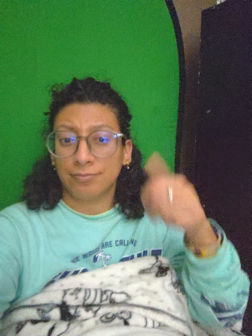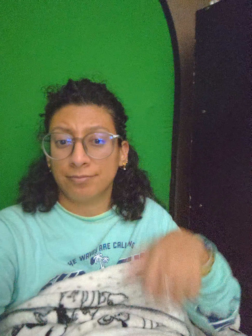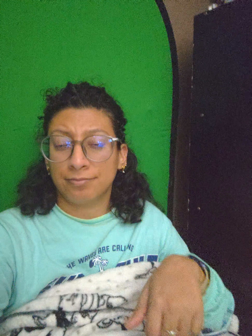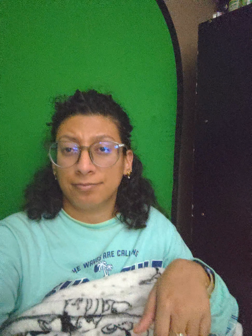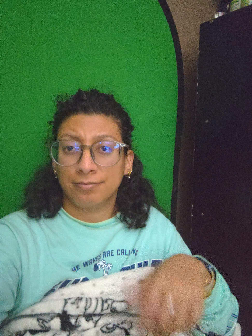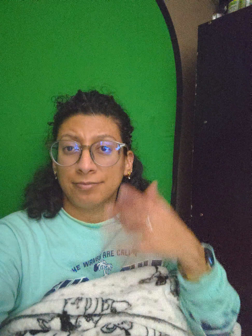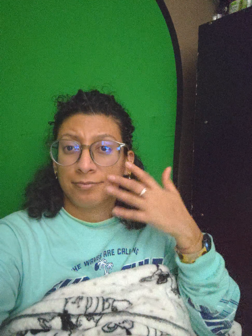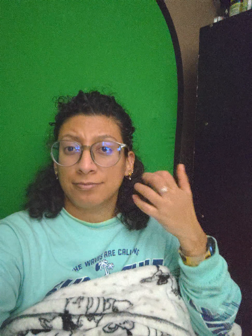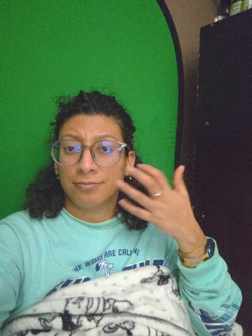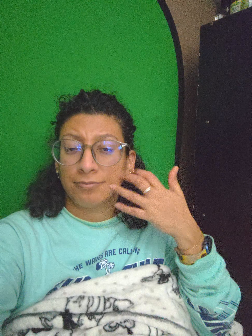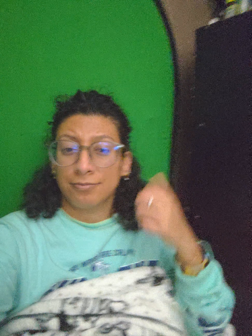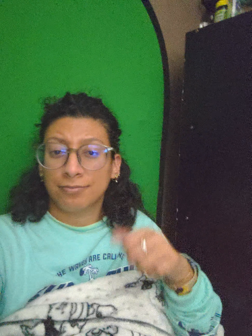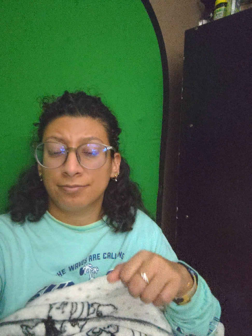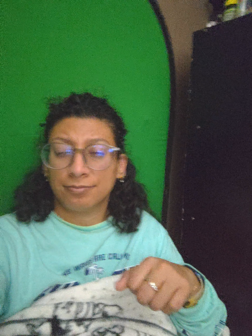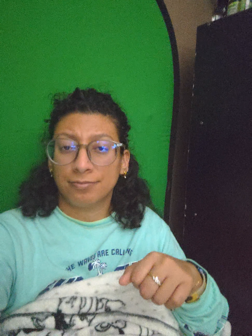tiger